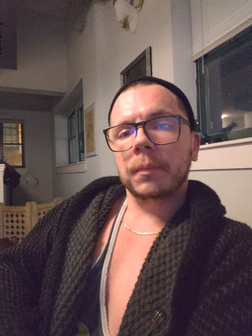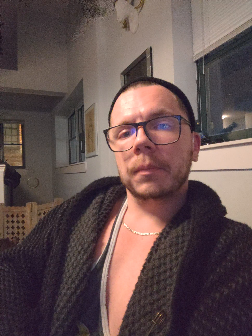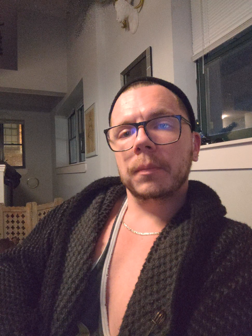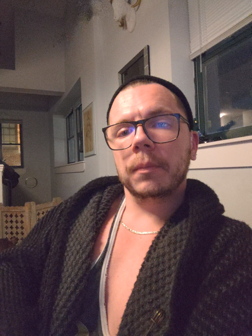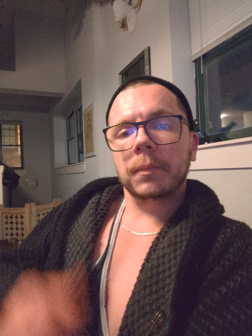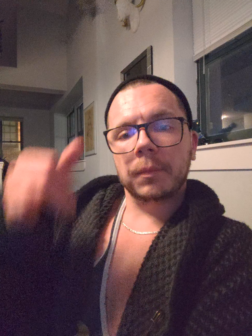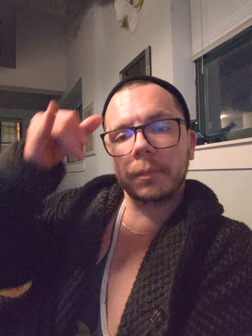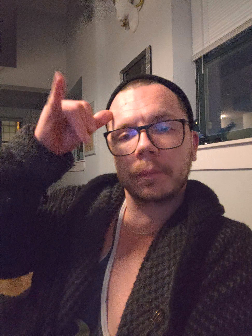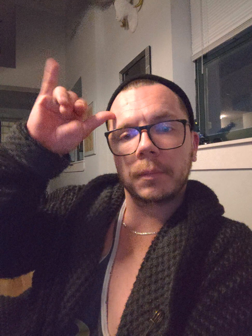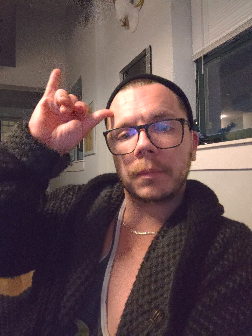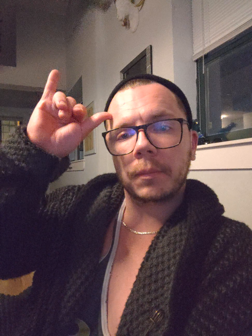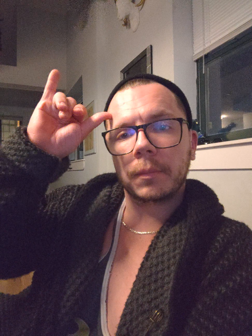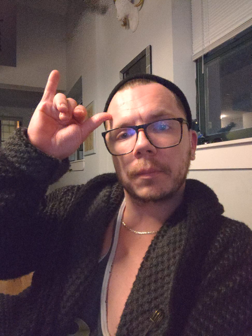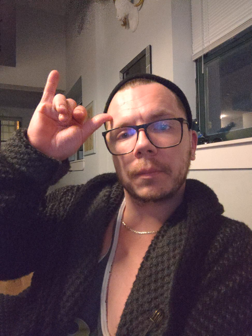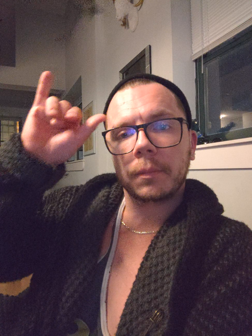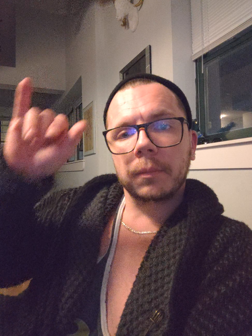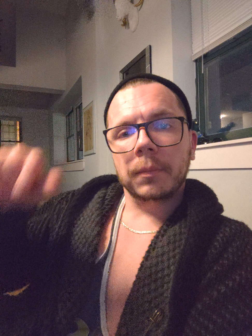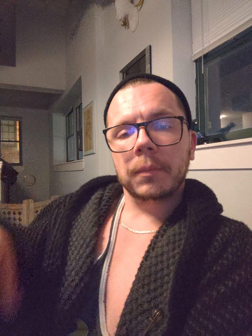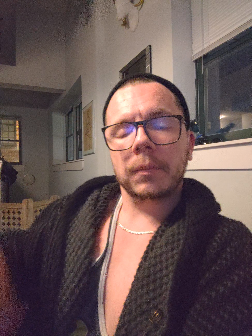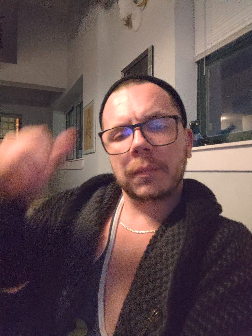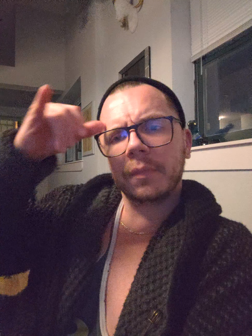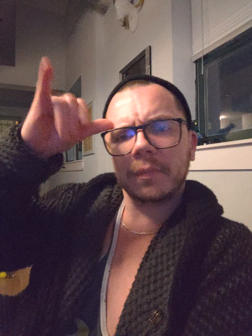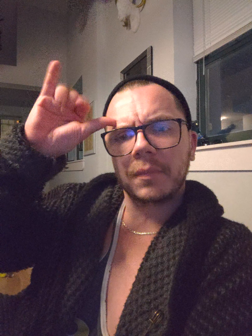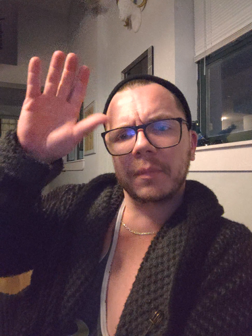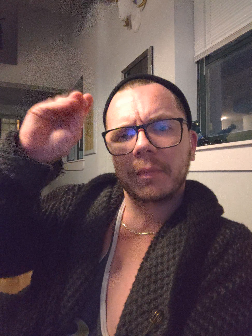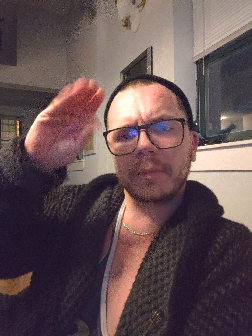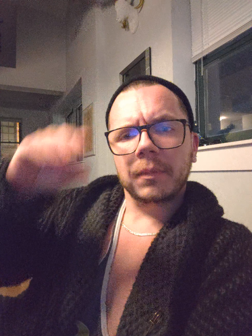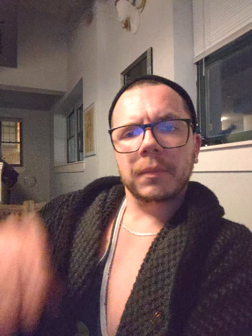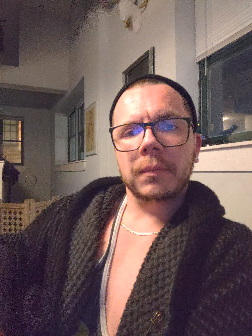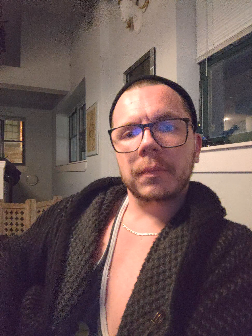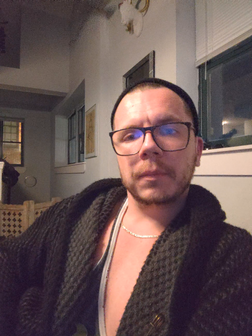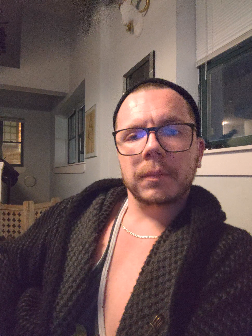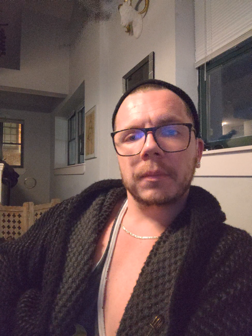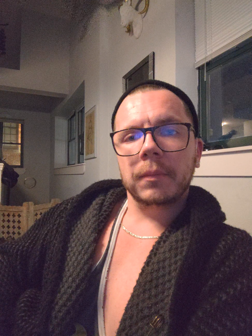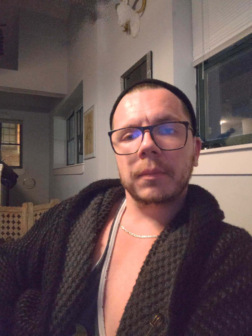cowboy